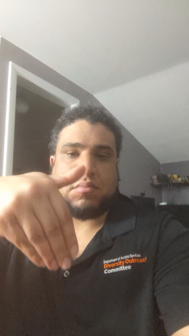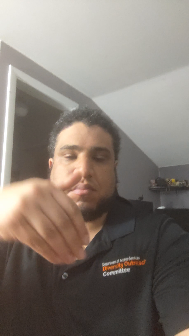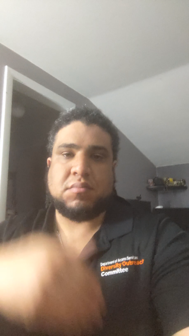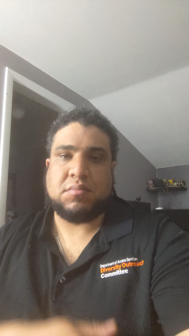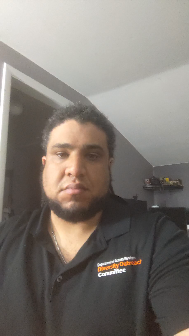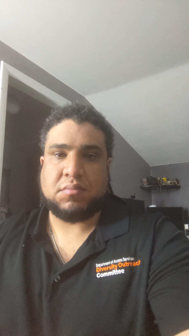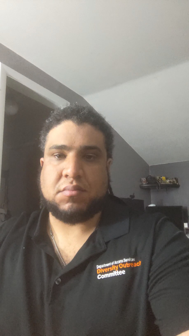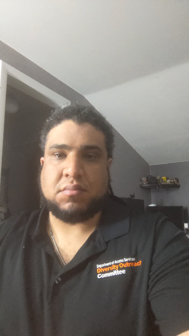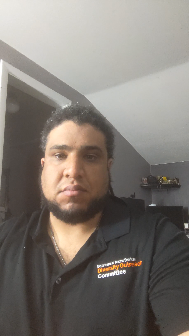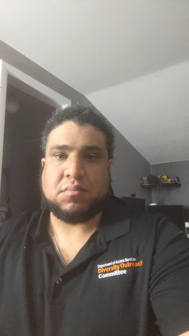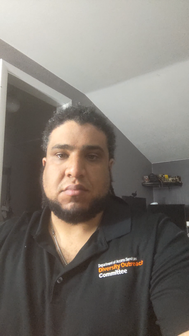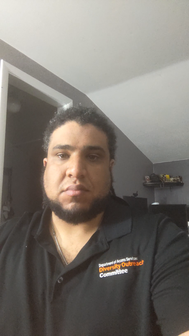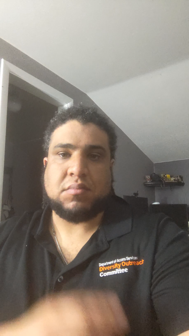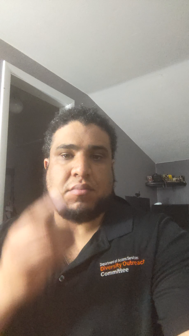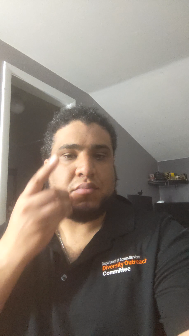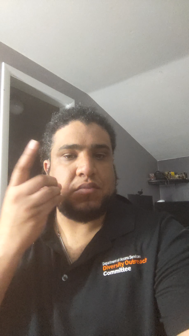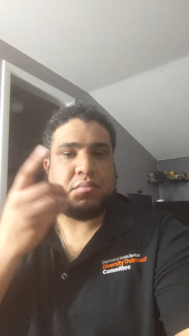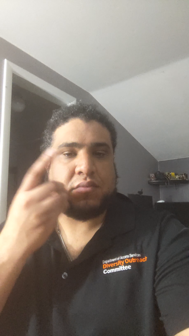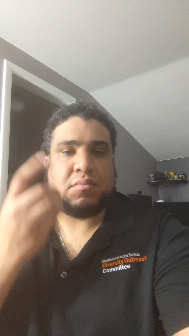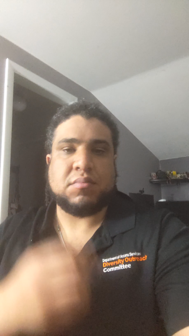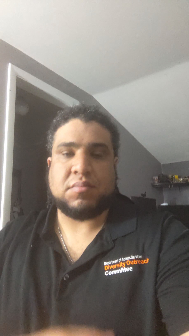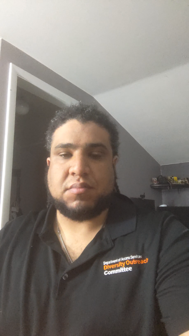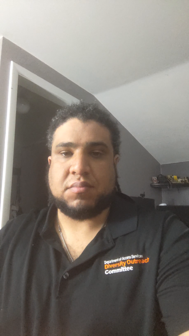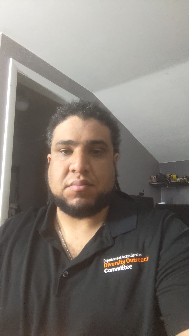dinner